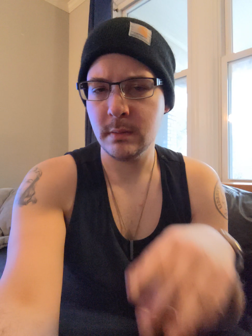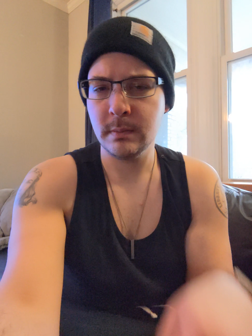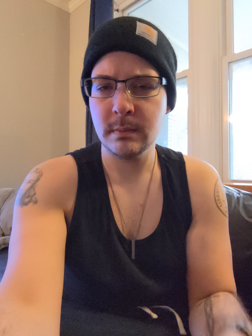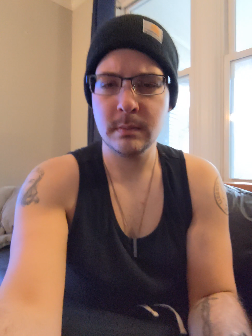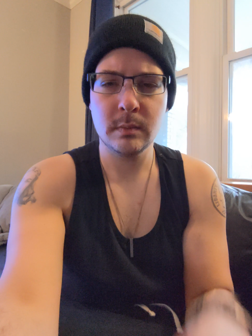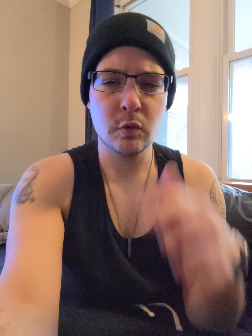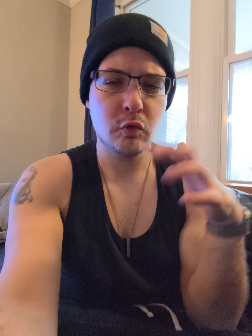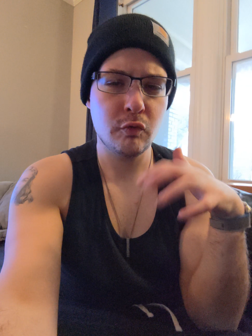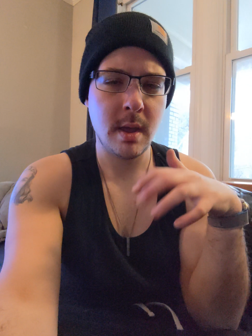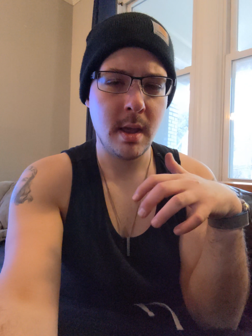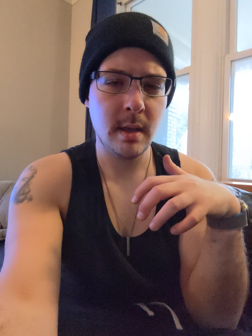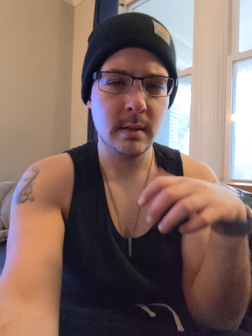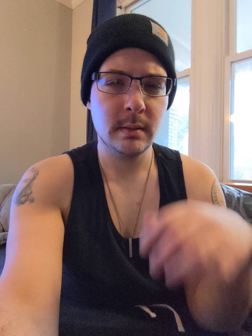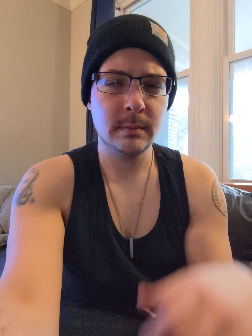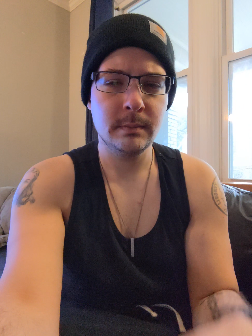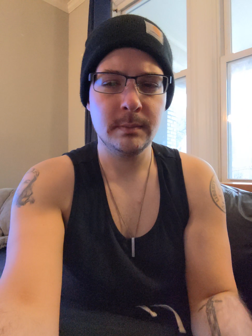rain